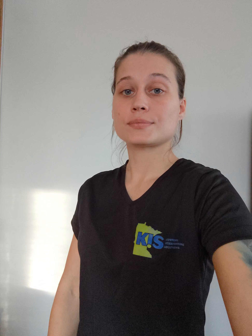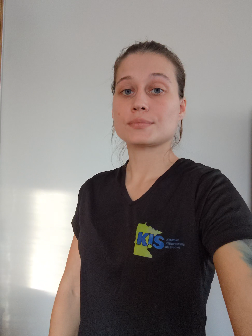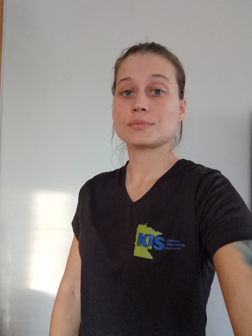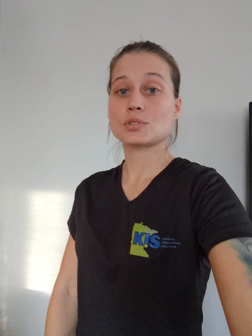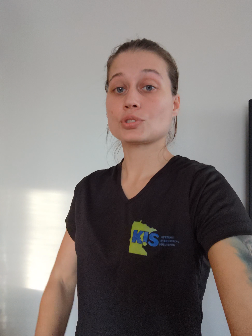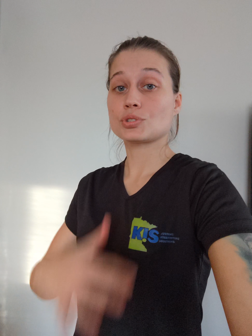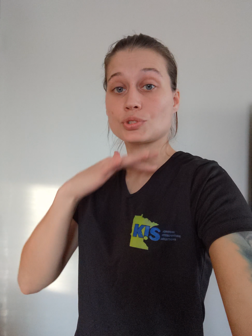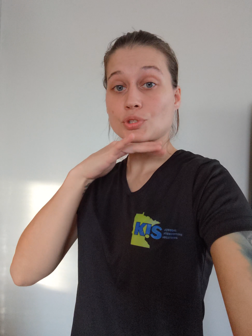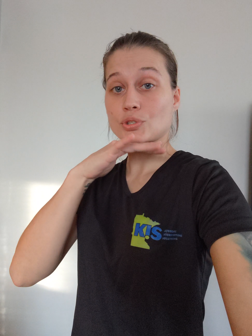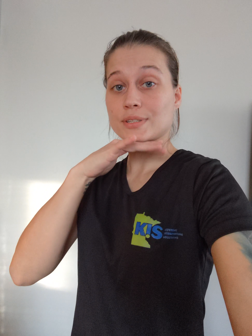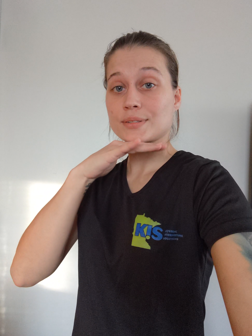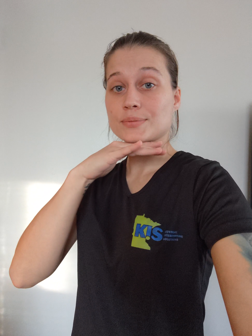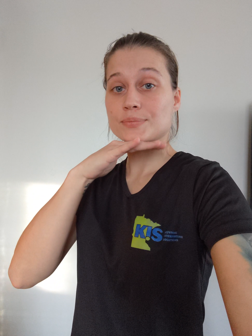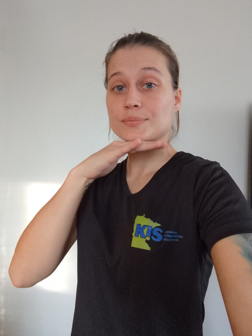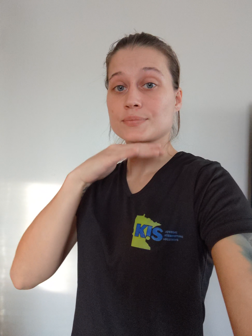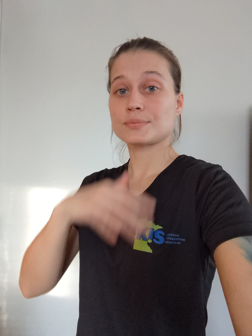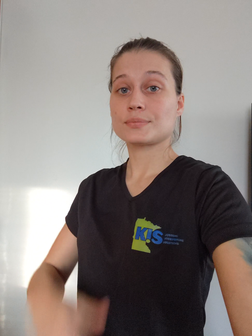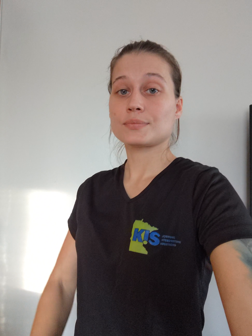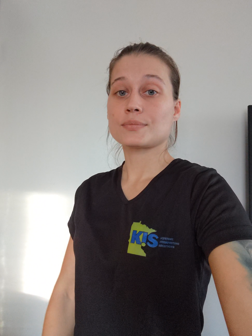dirty